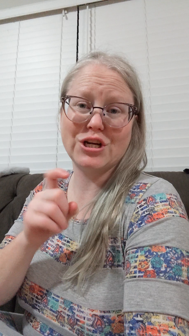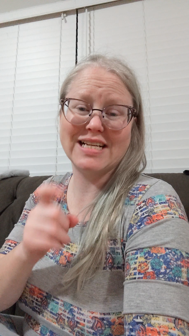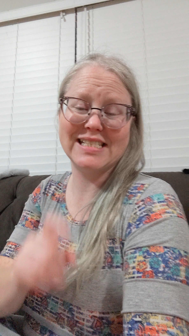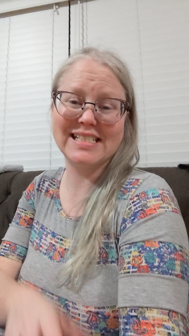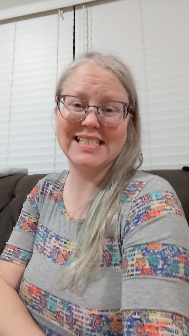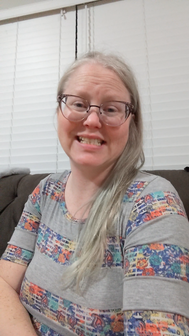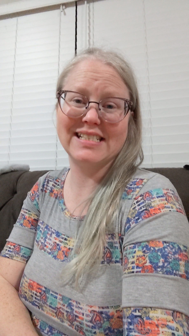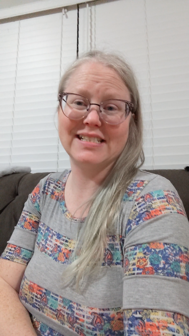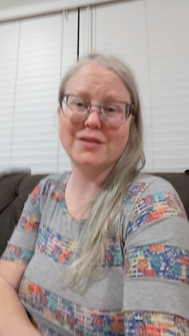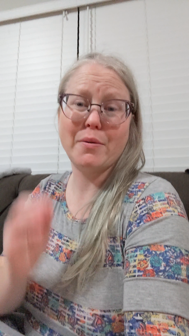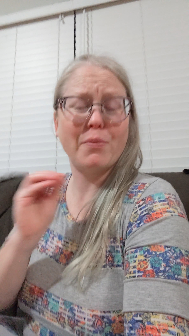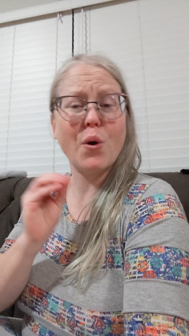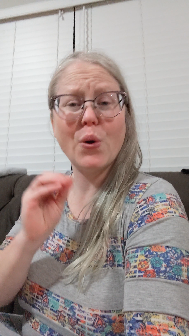more